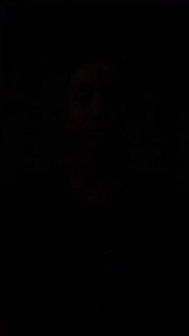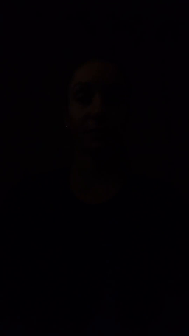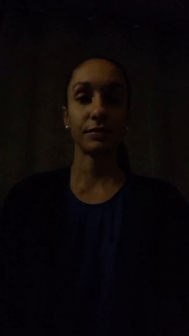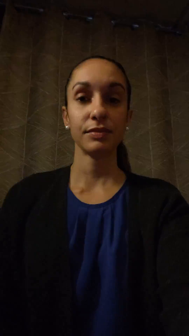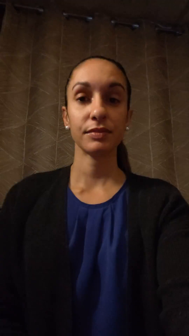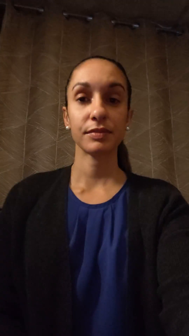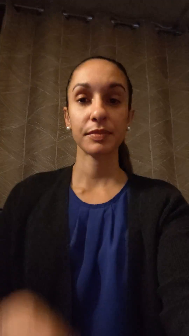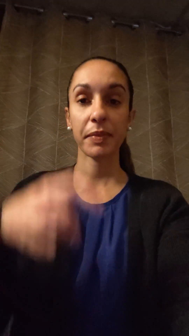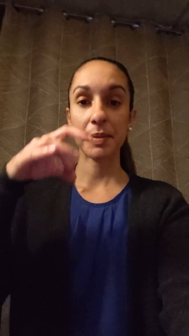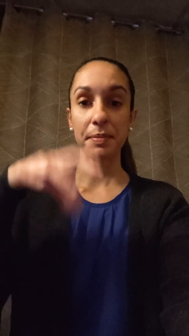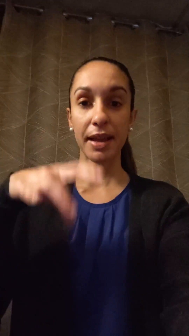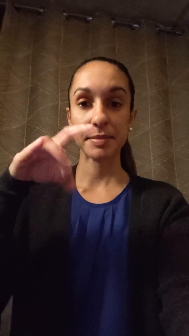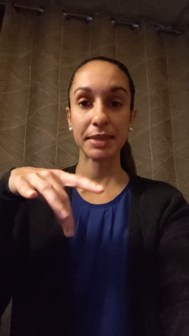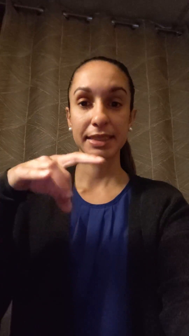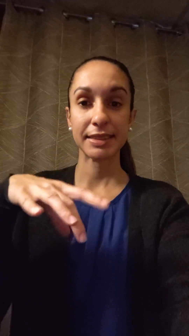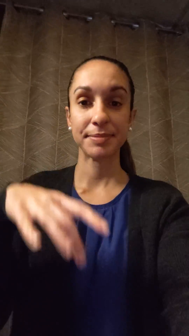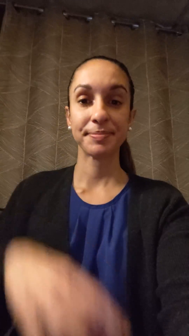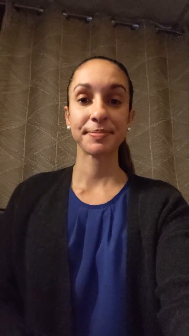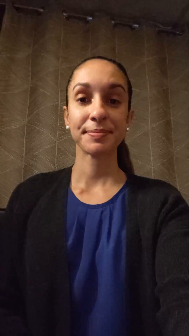pumpkin